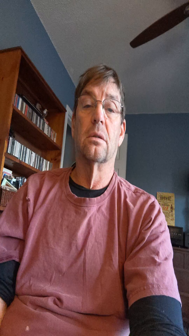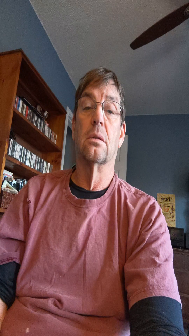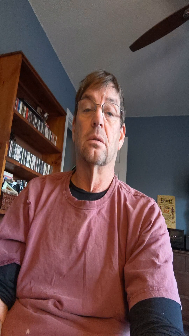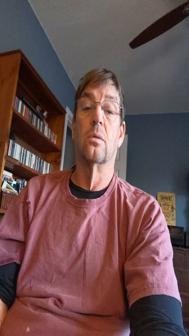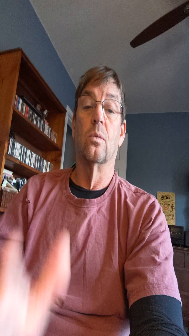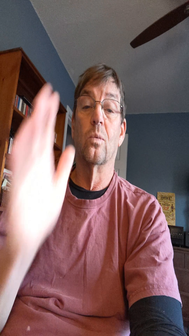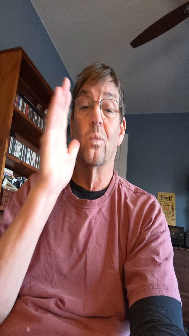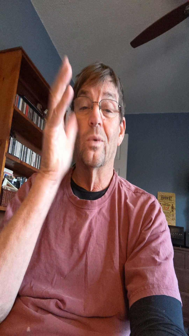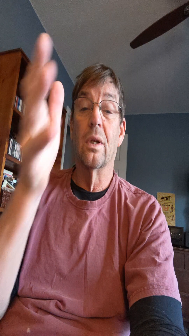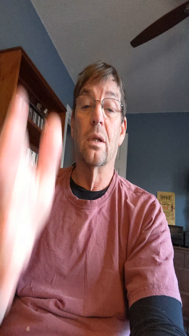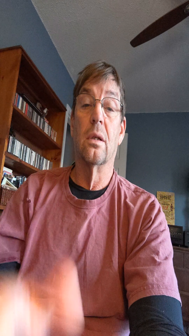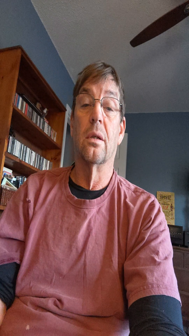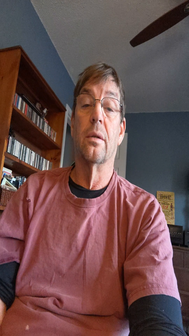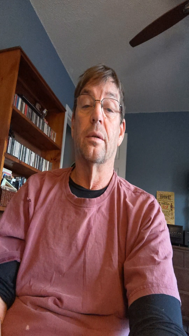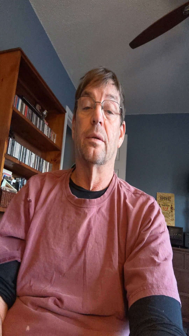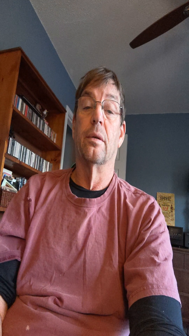will